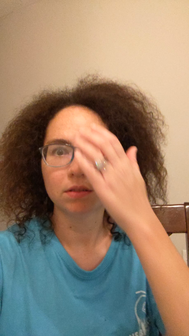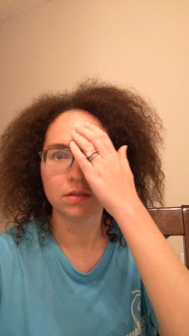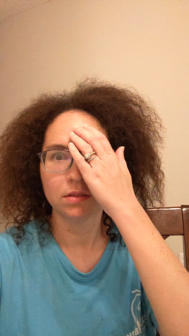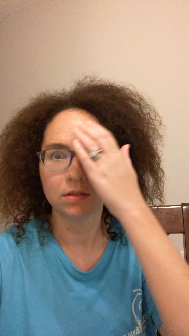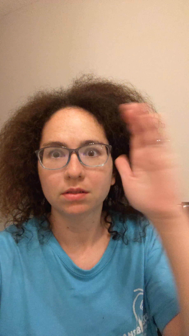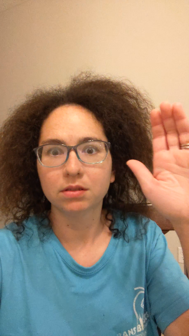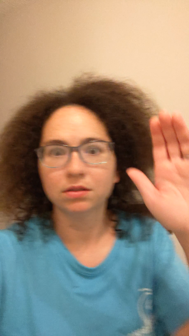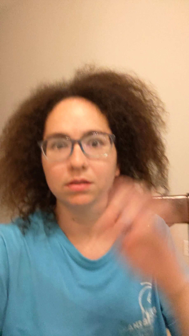peekaboo